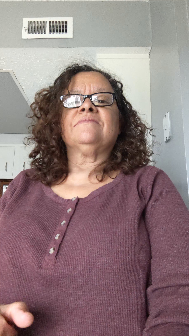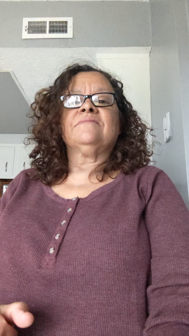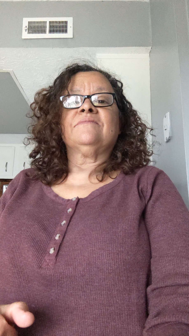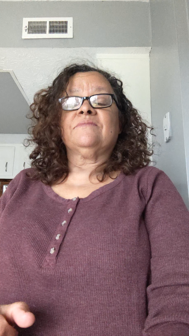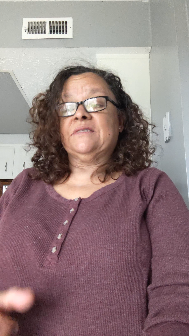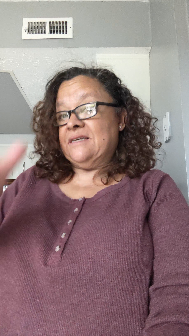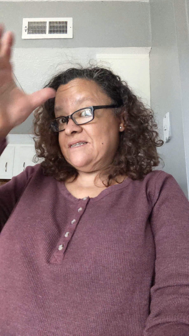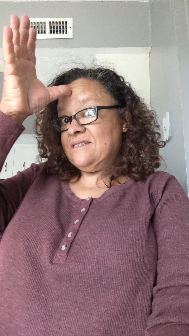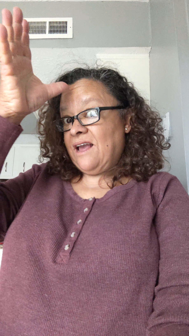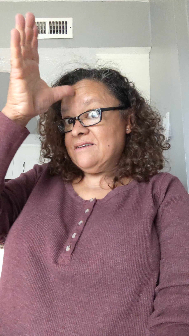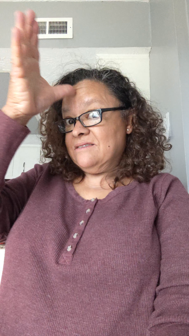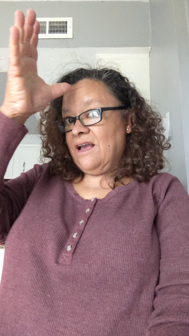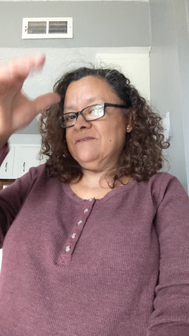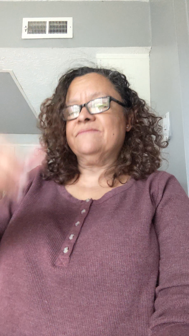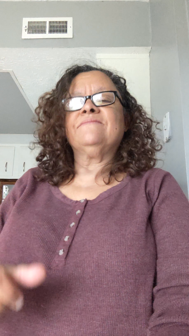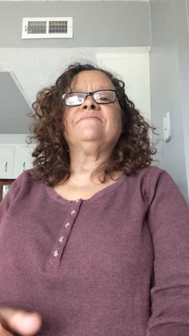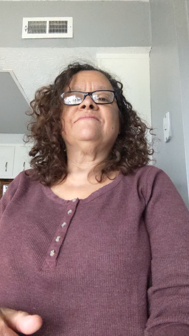daddy